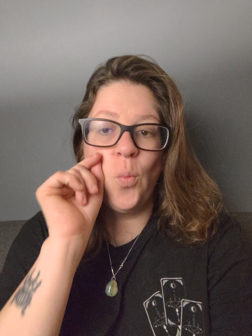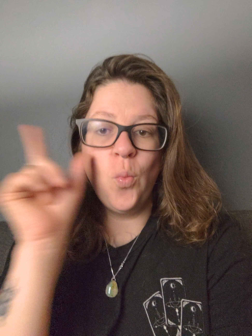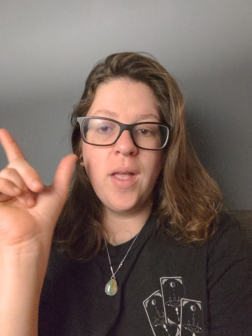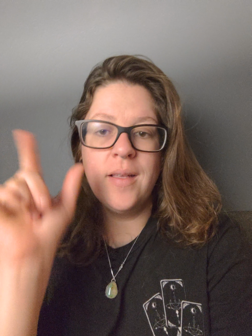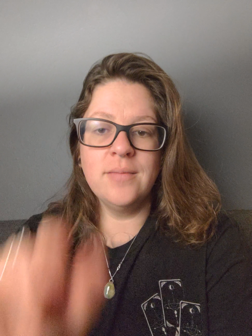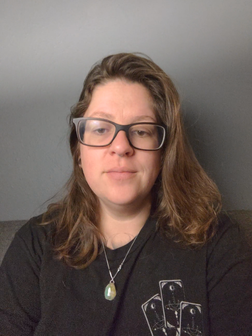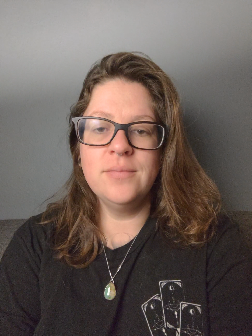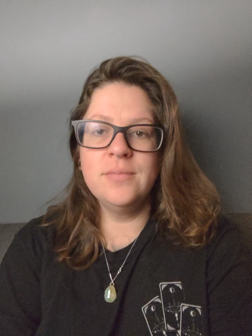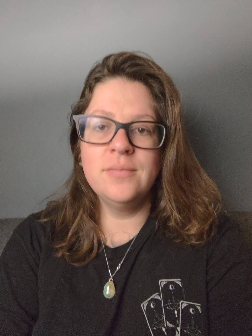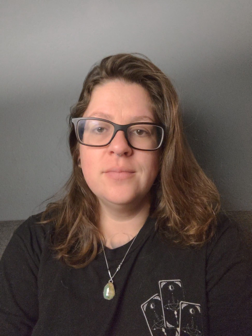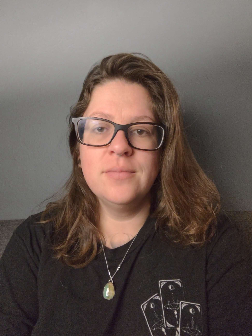wake